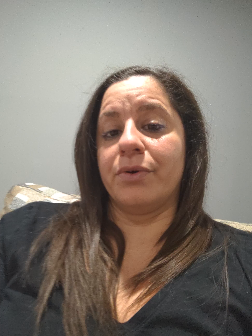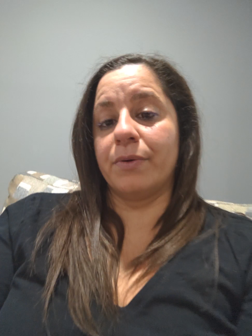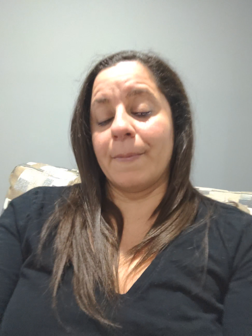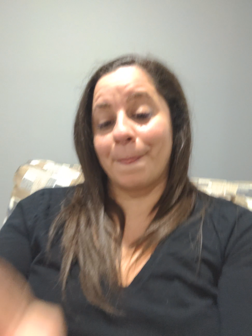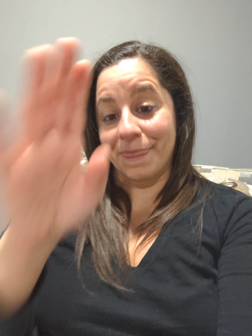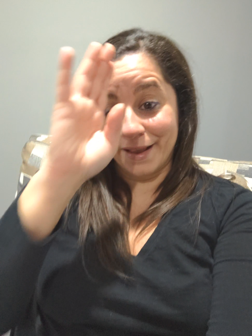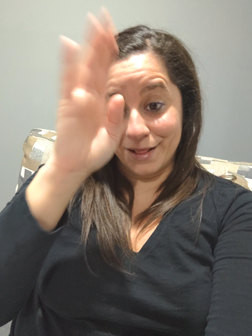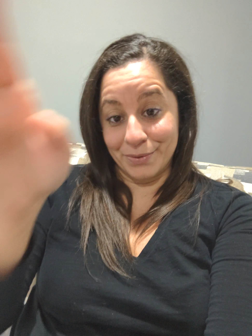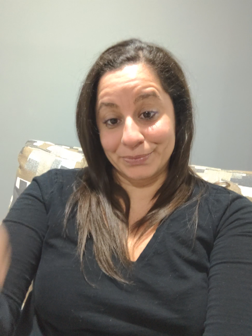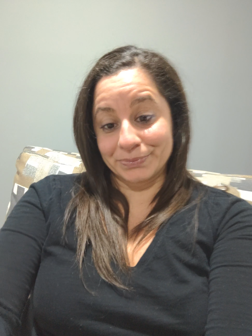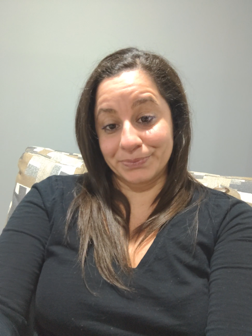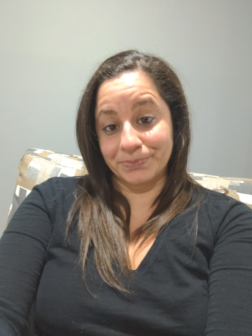hello